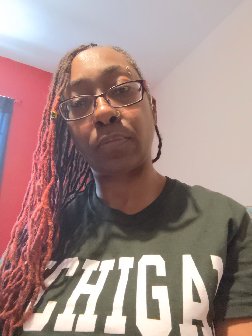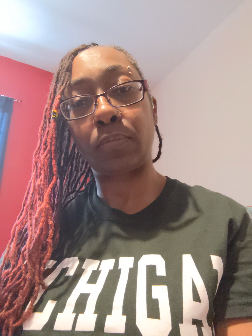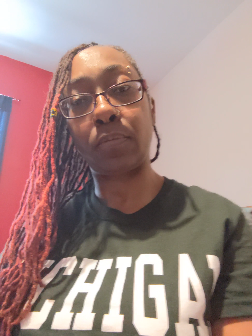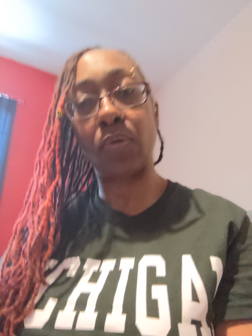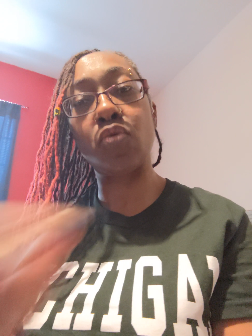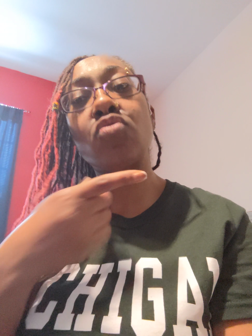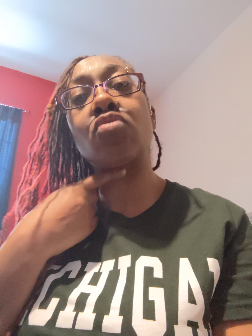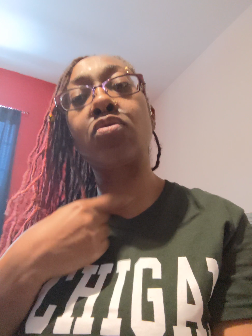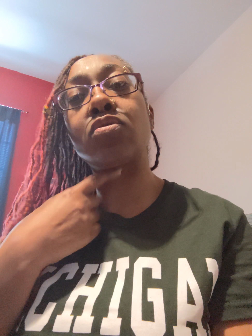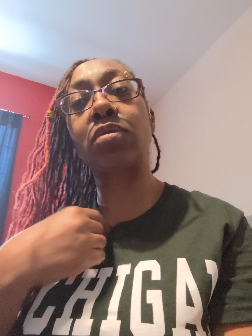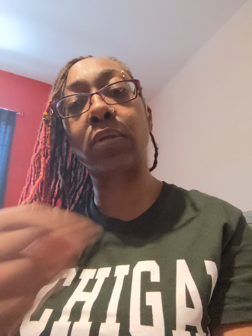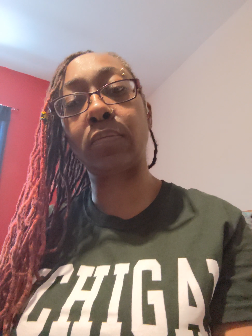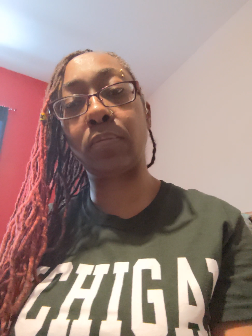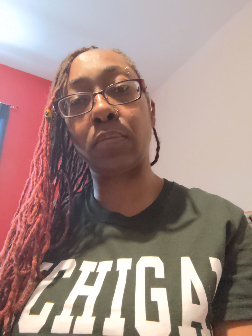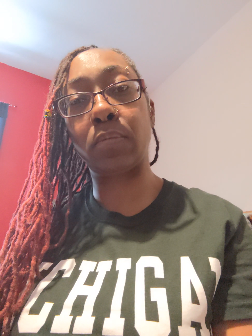thirsty